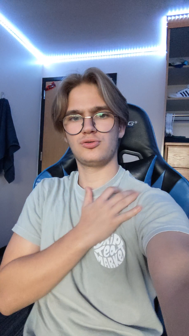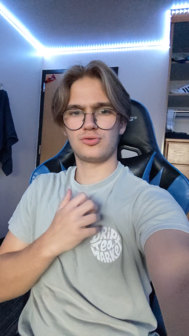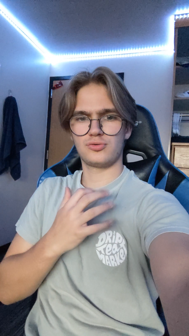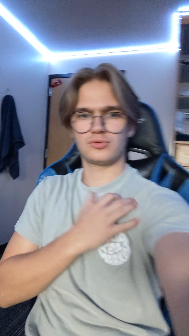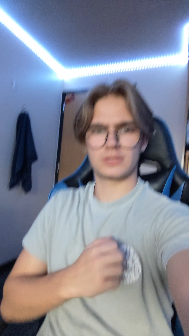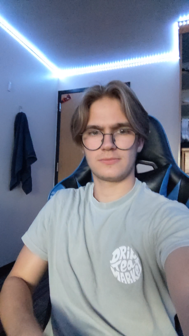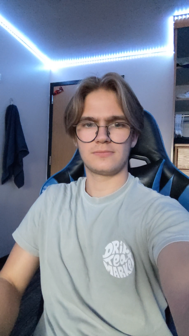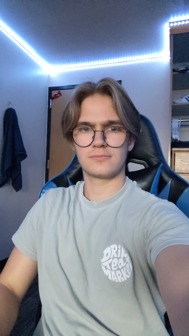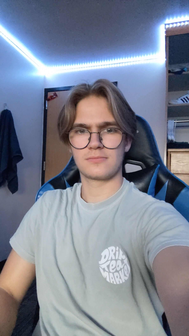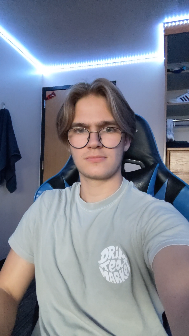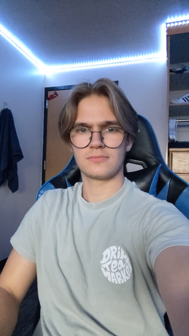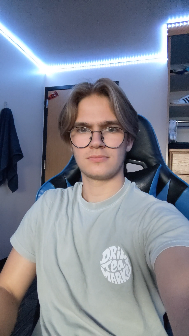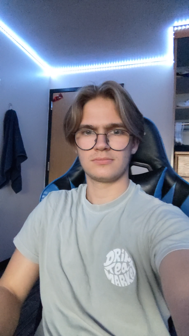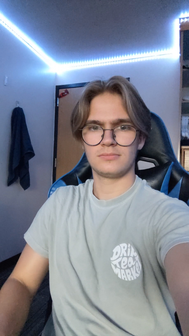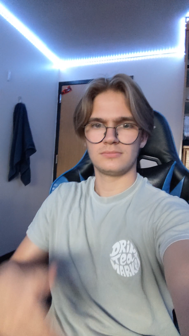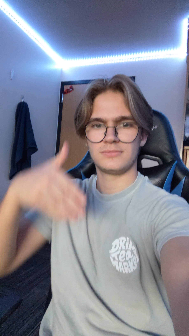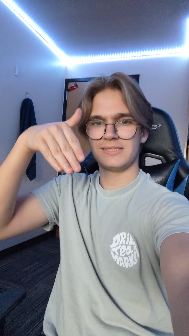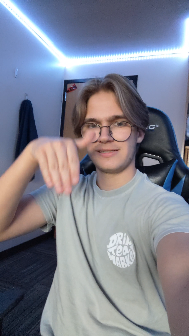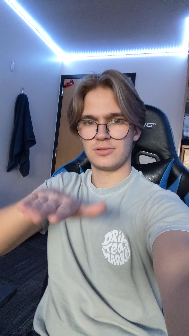enter